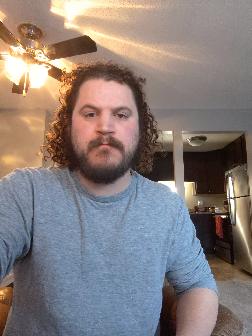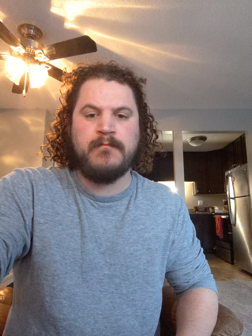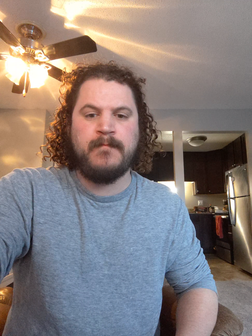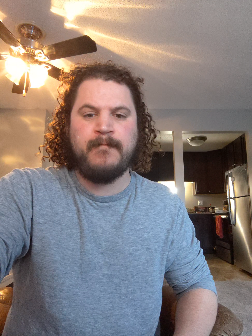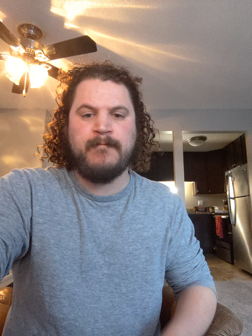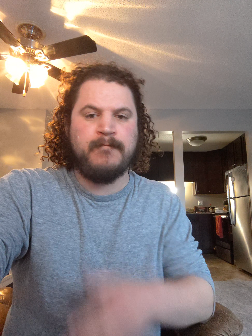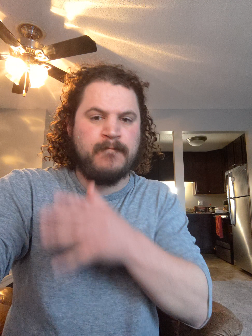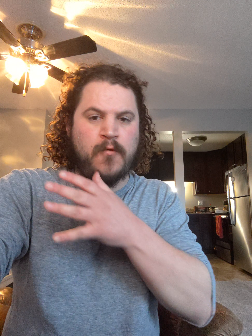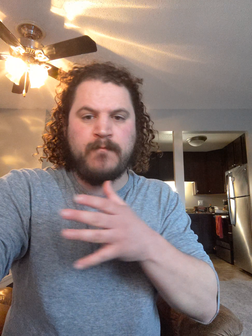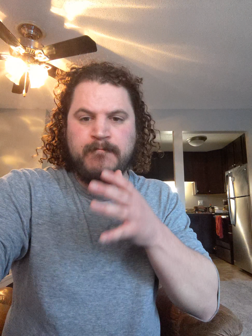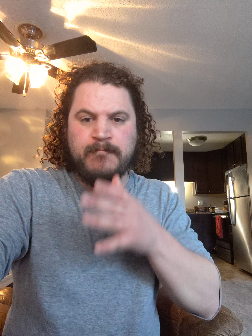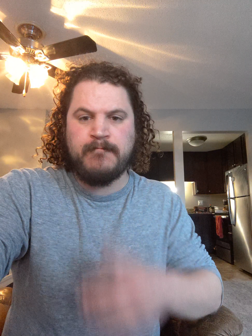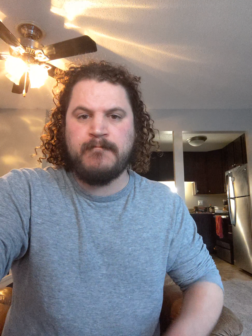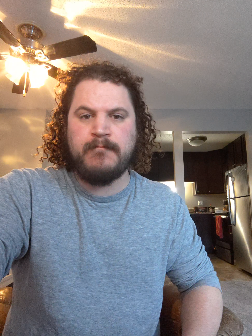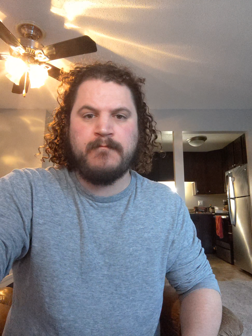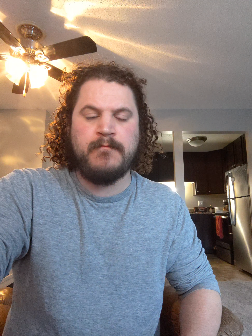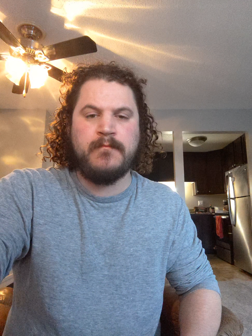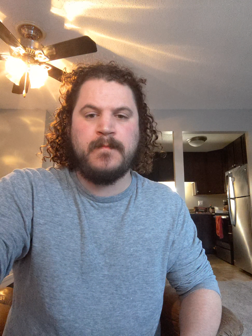farm